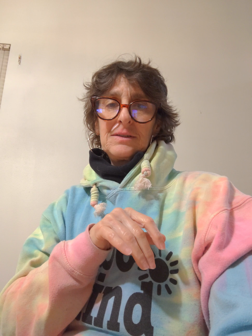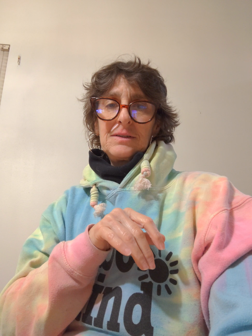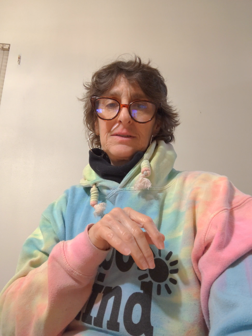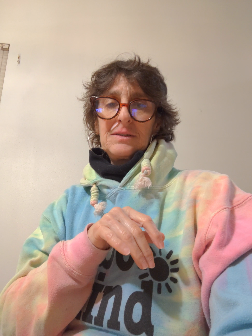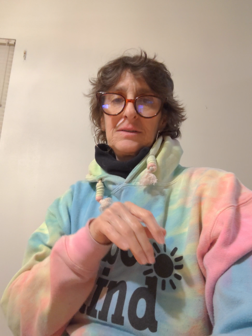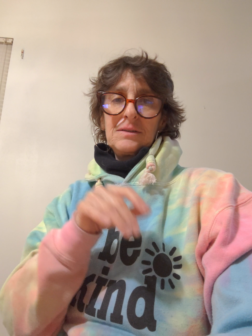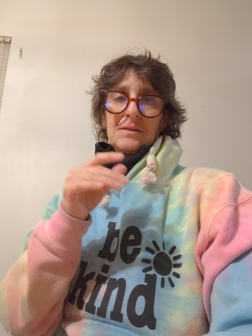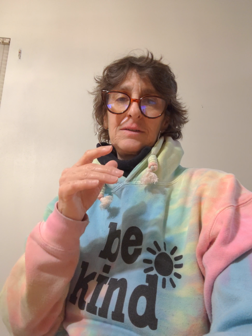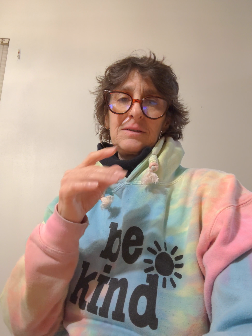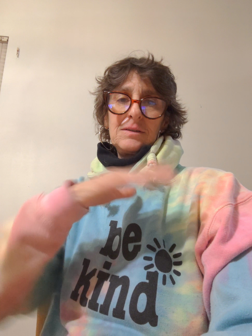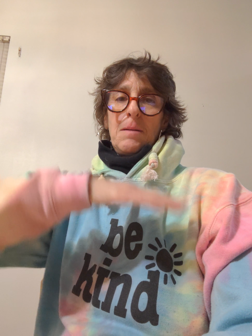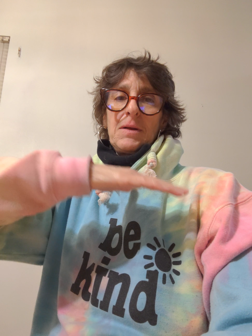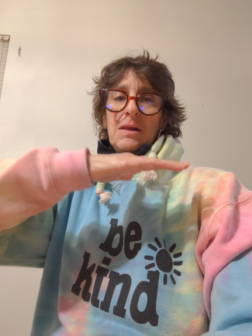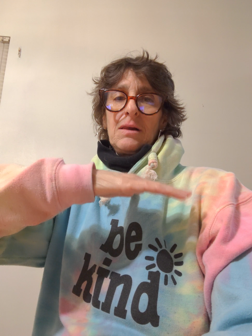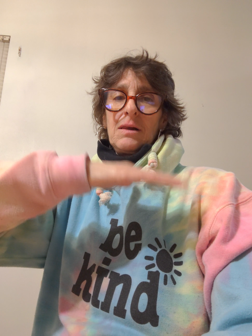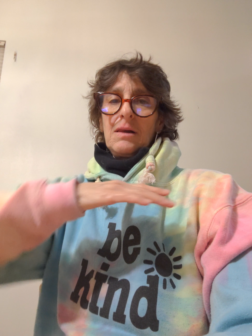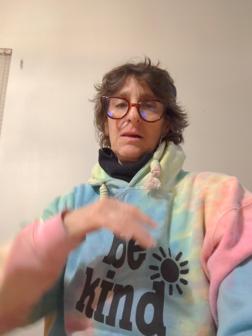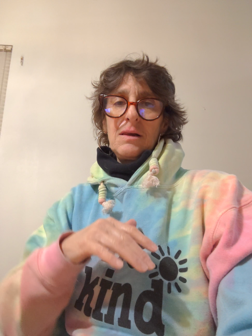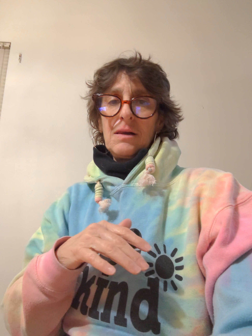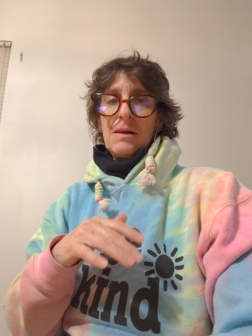table